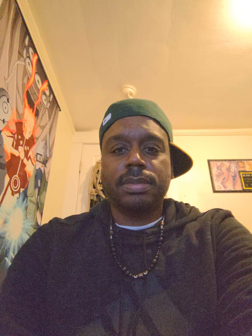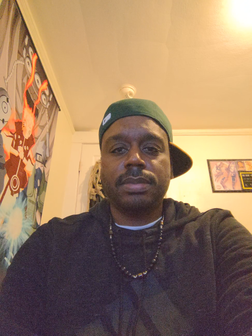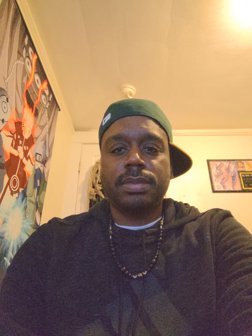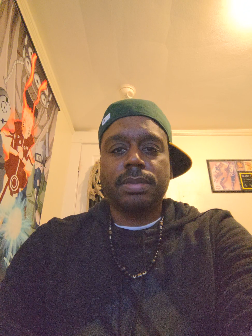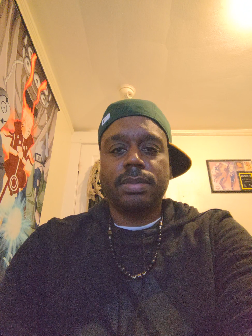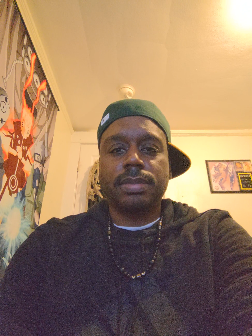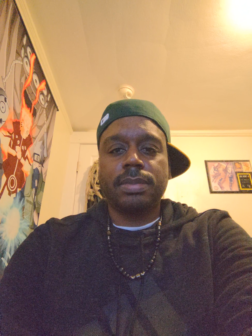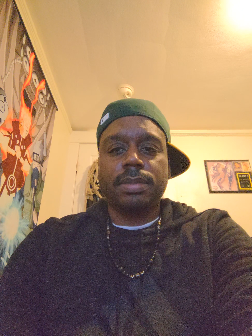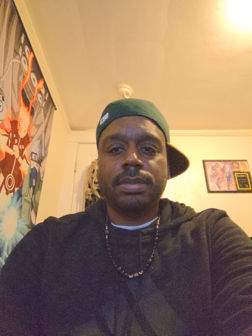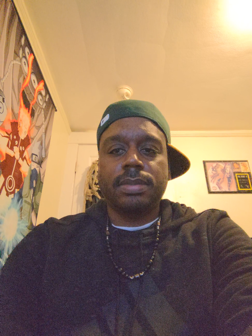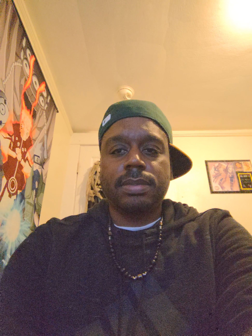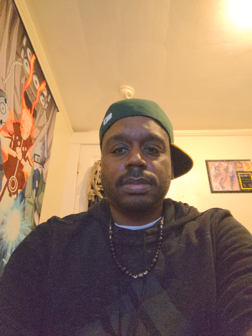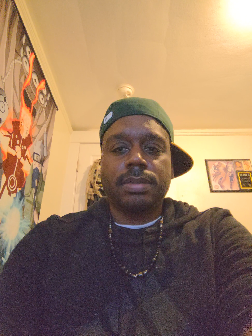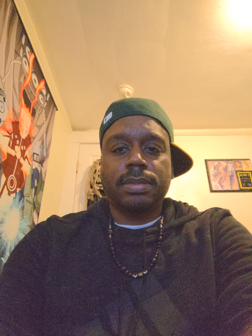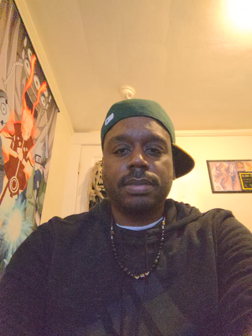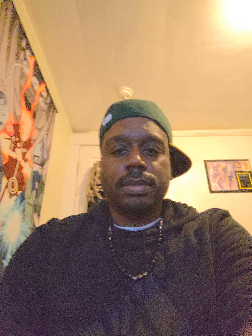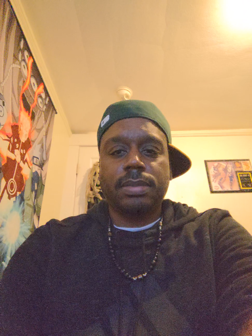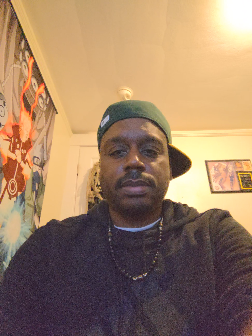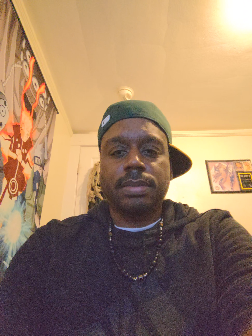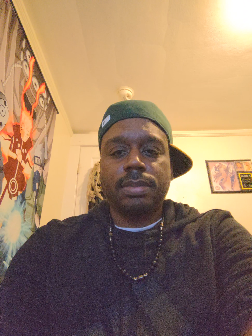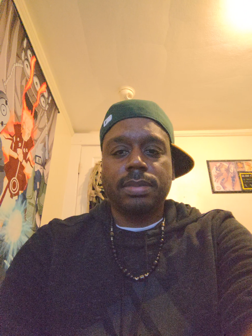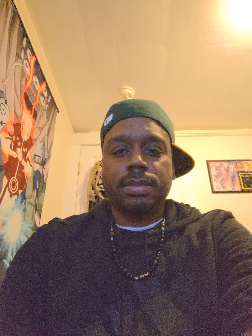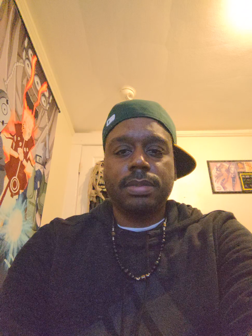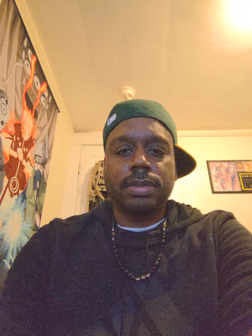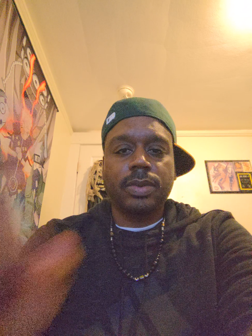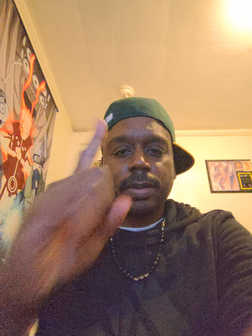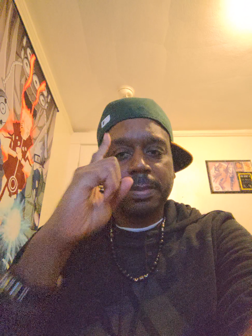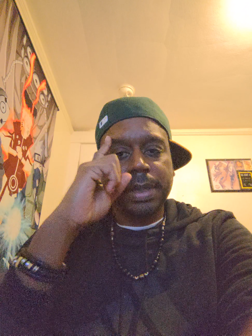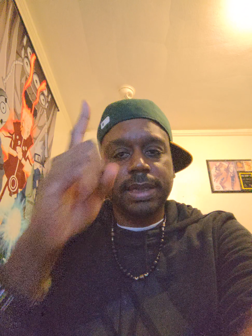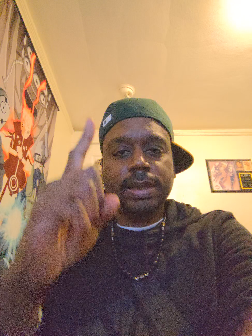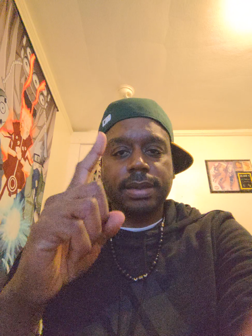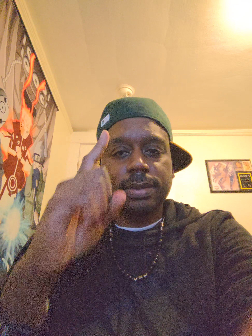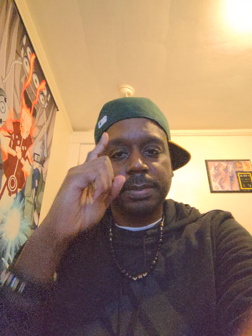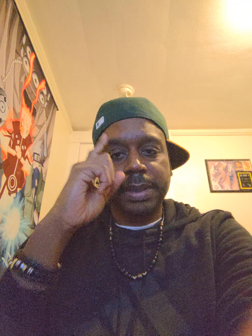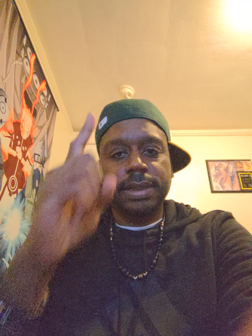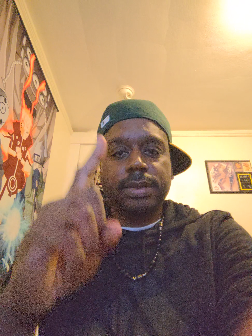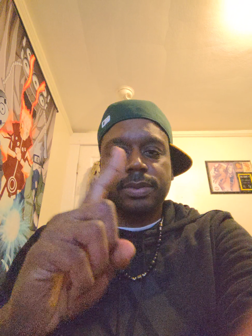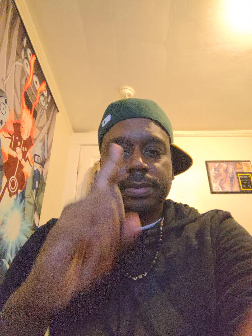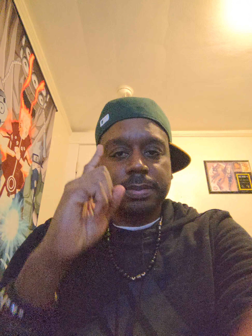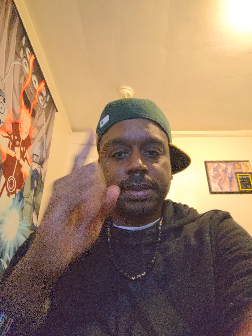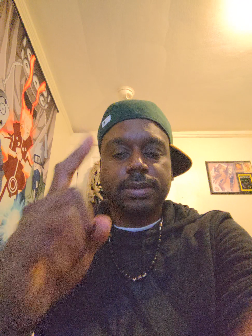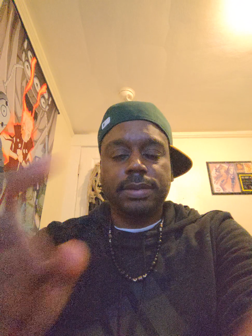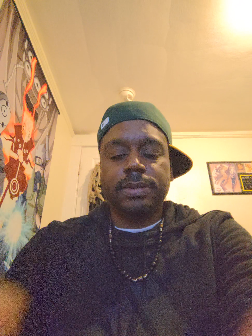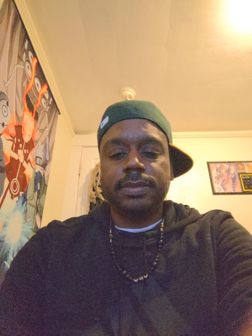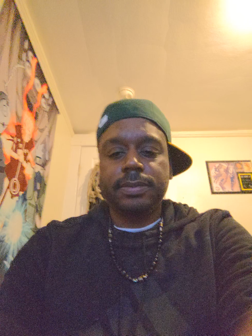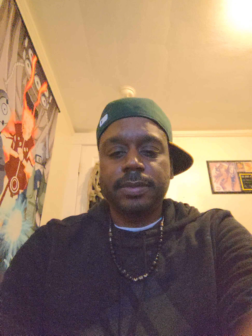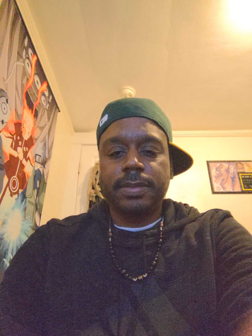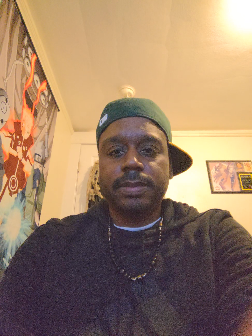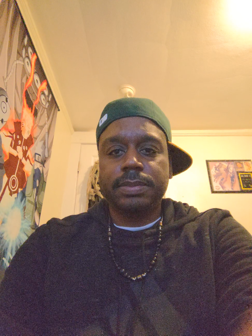penny